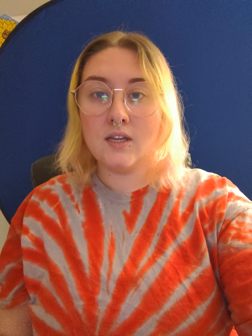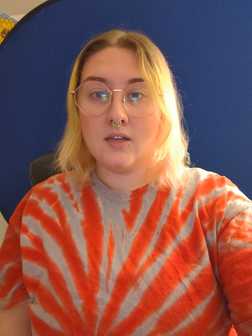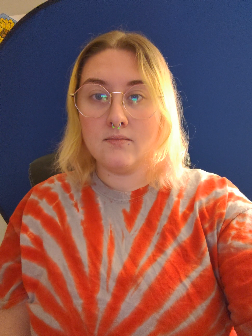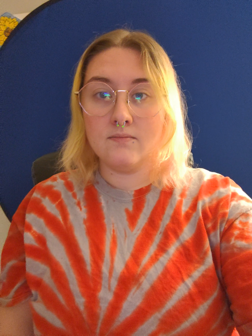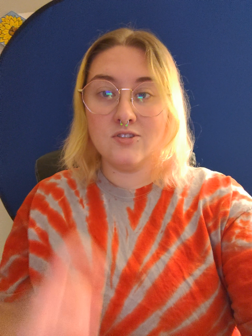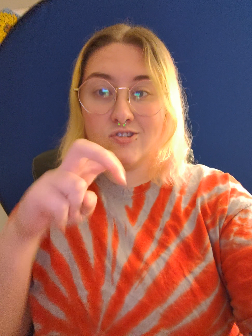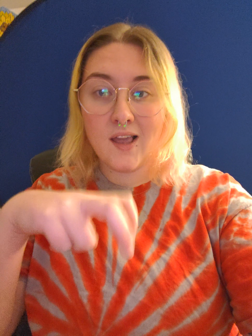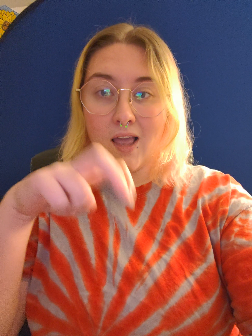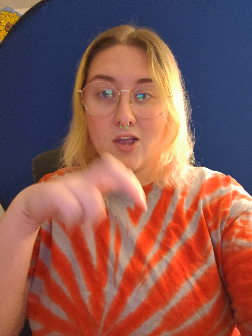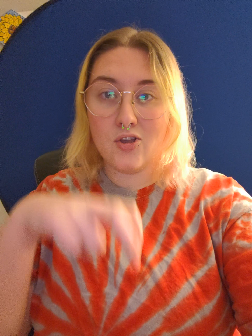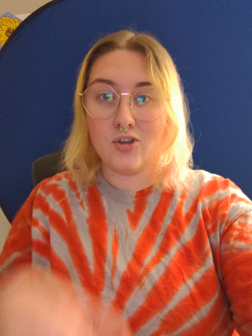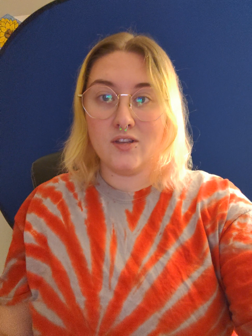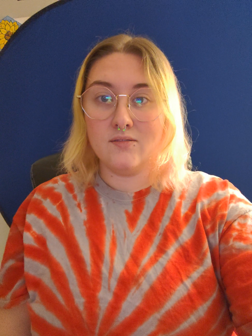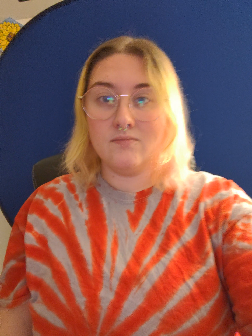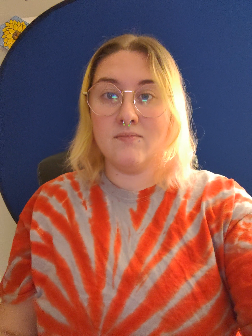chair